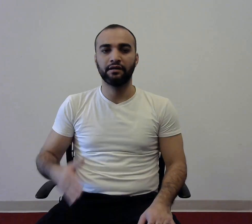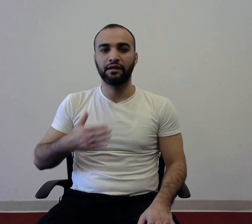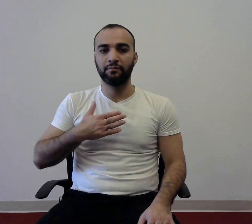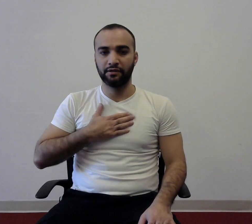mən